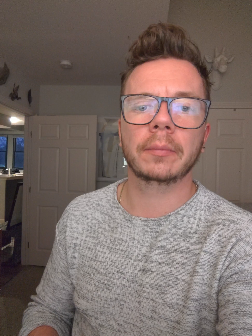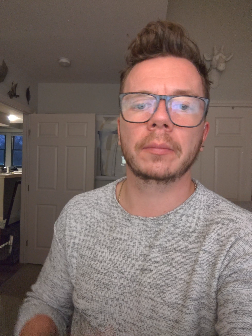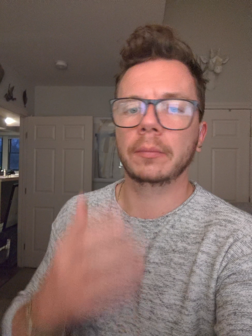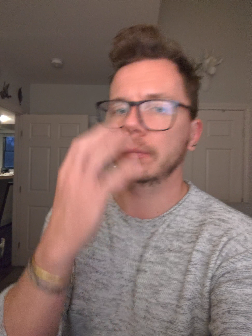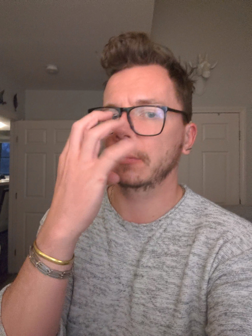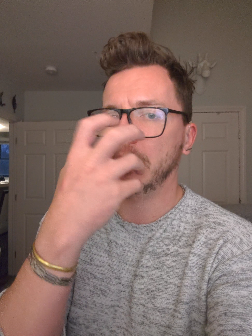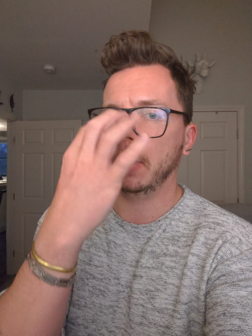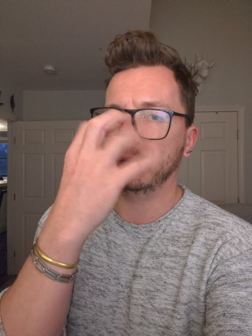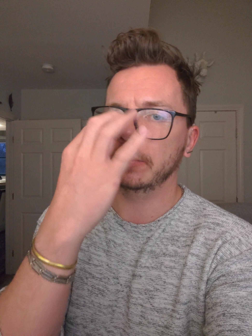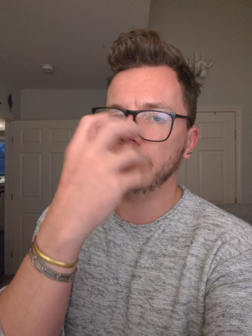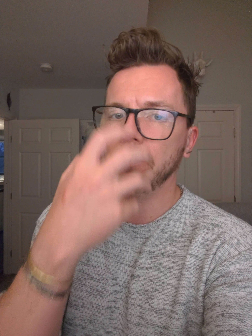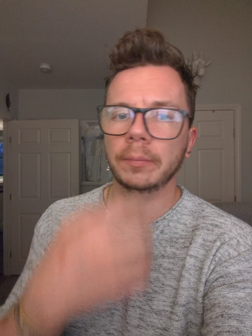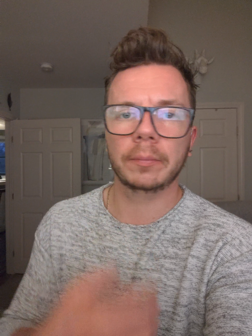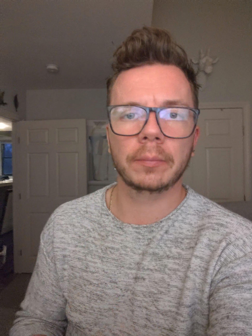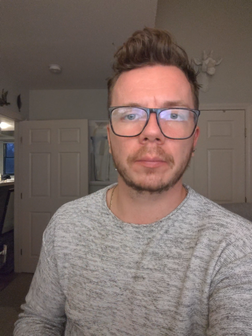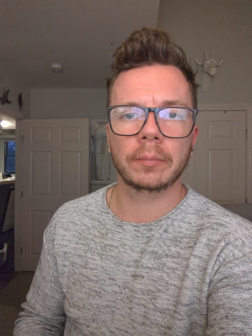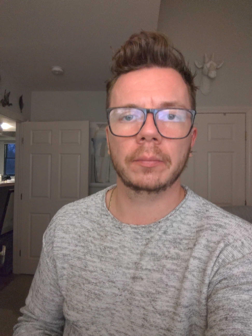clown